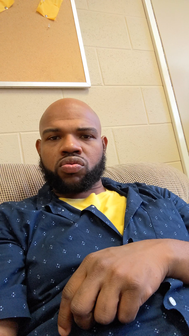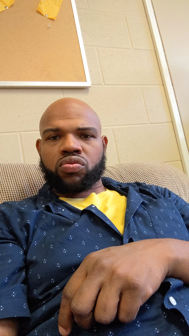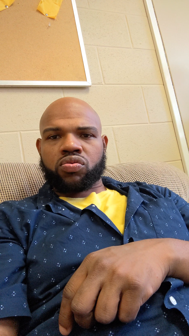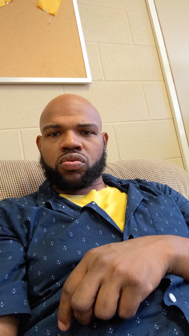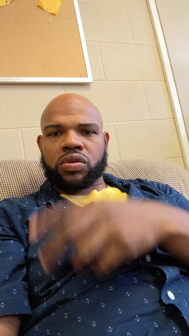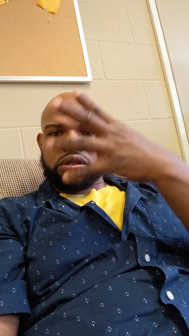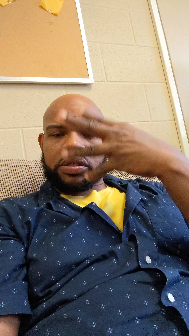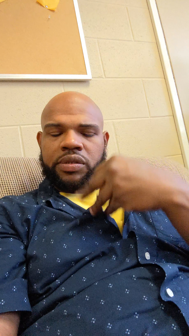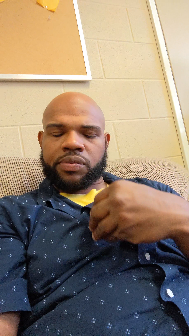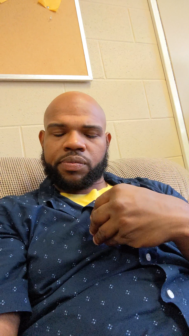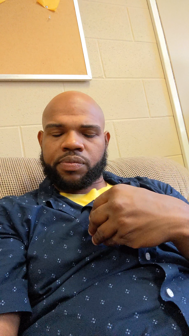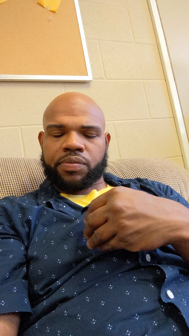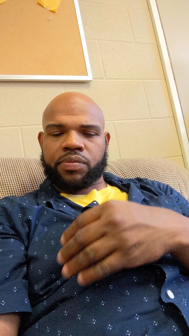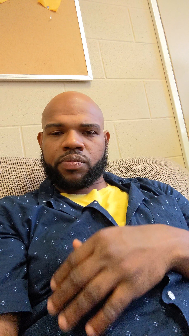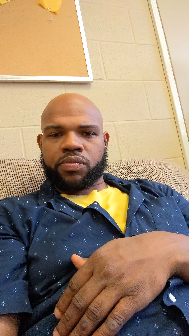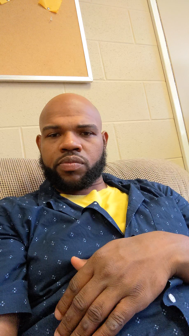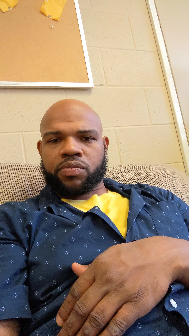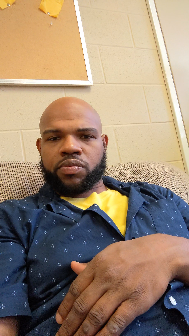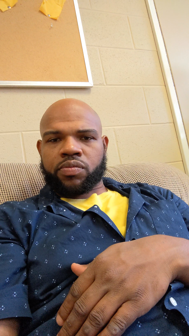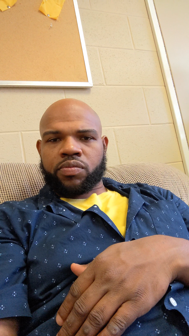asleep